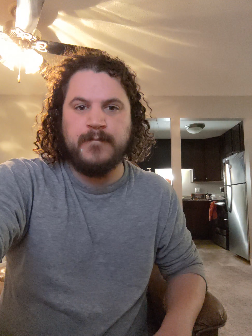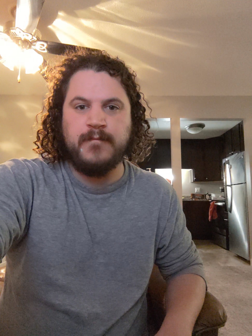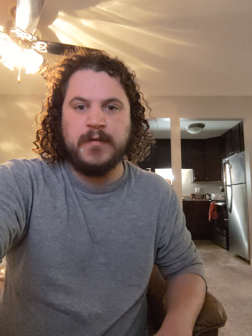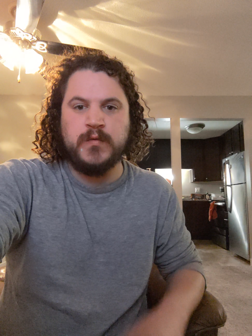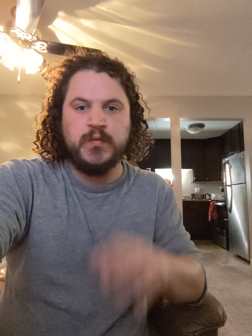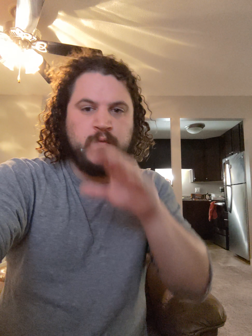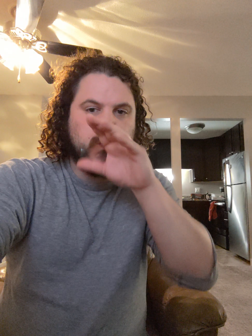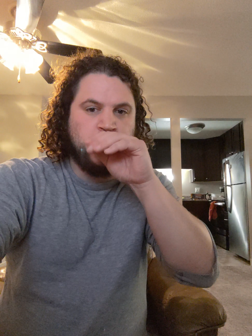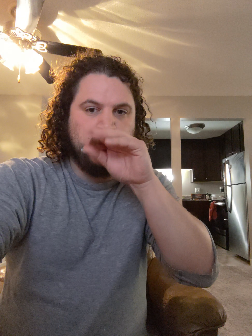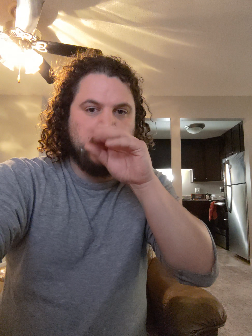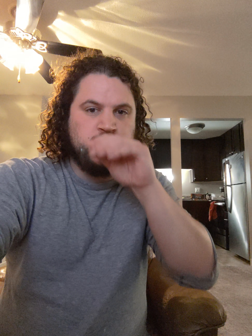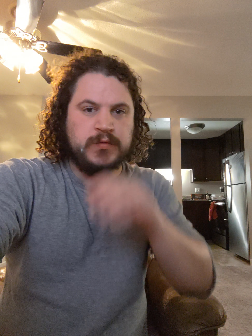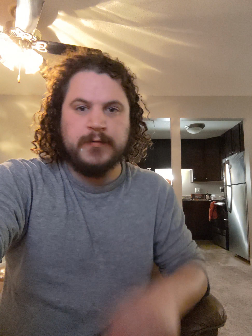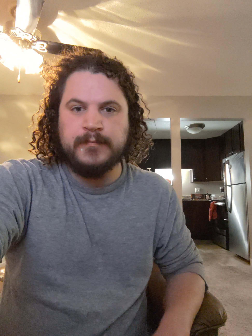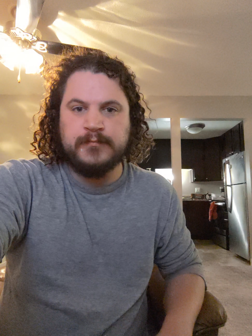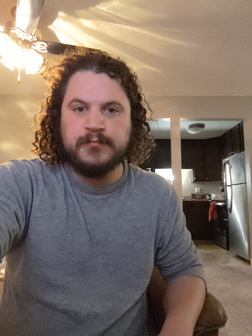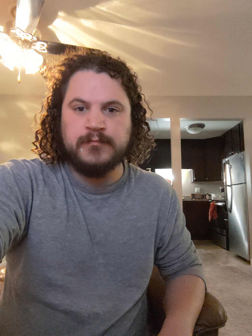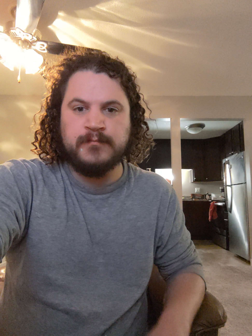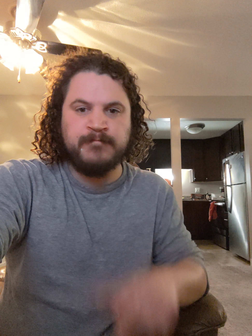goose